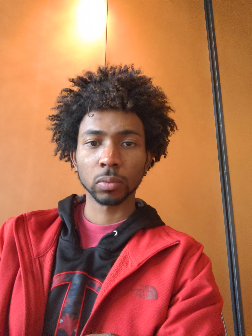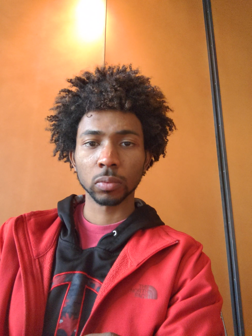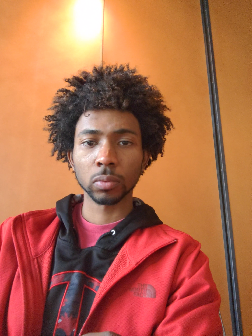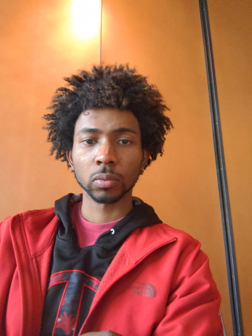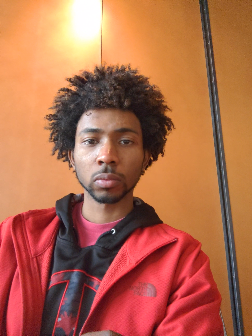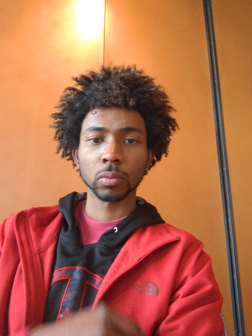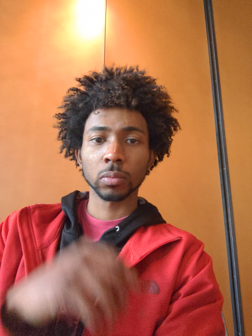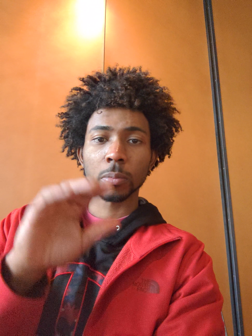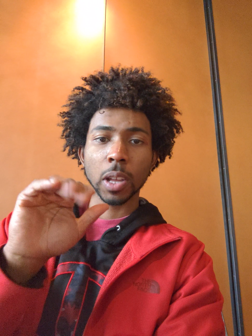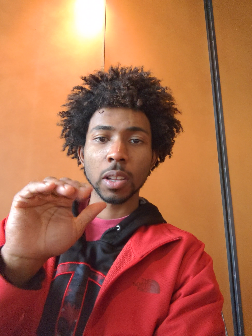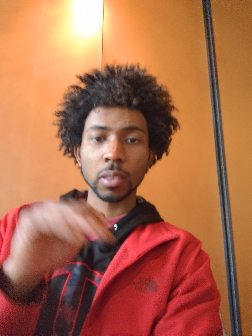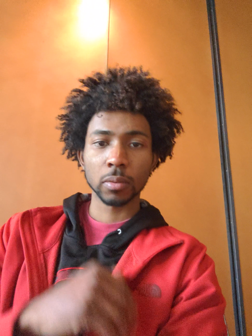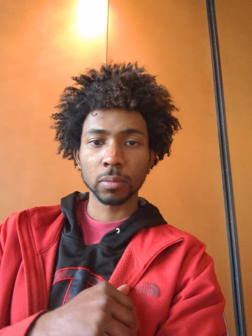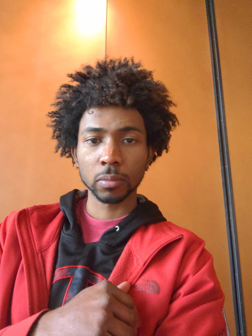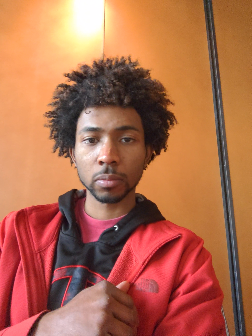bye